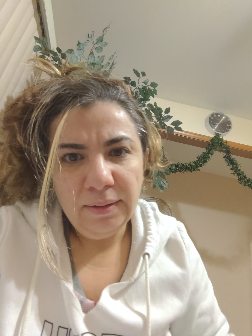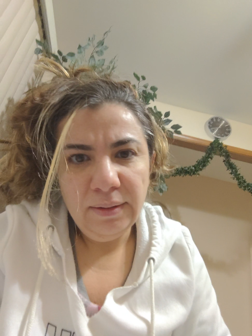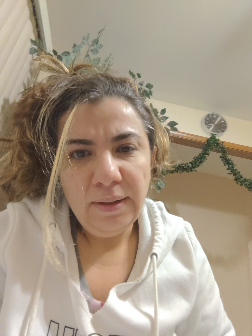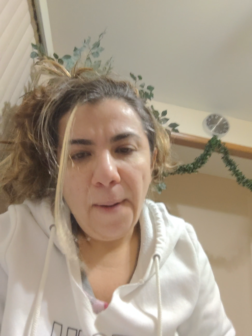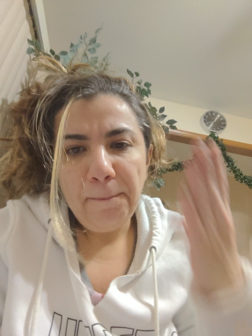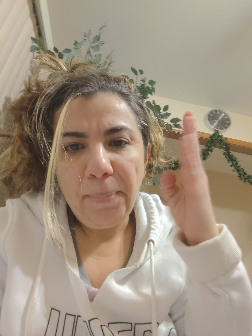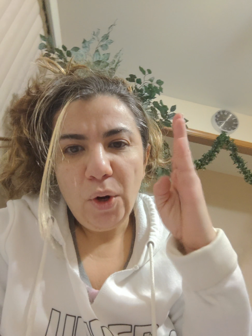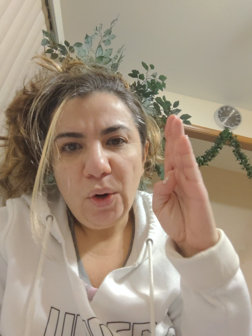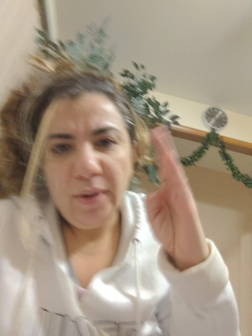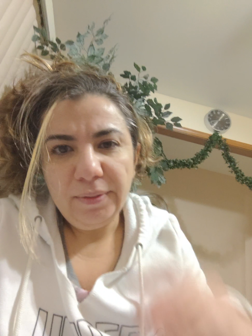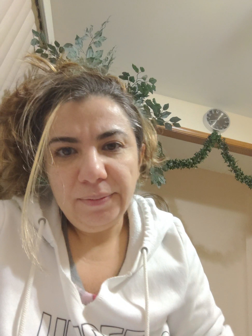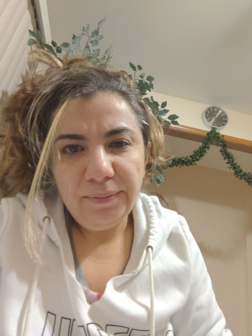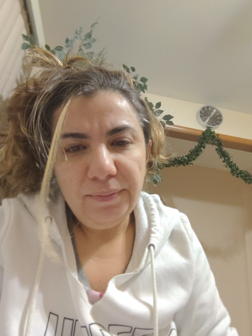blue